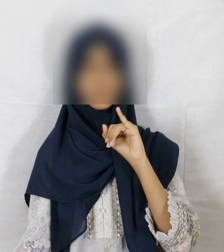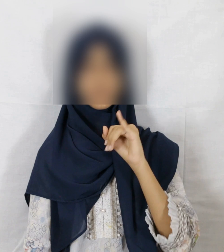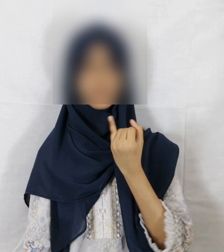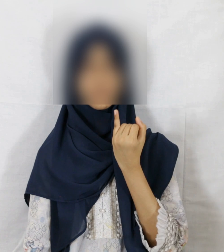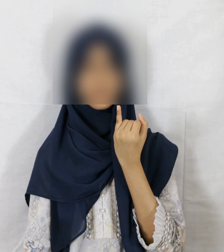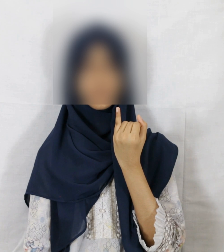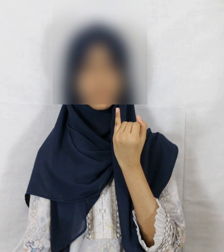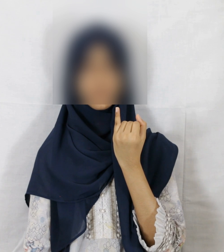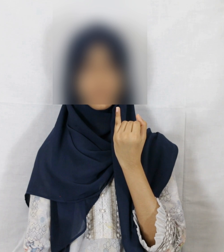ج